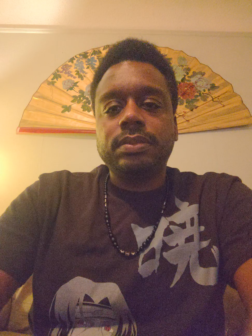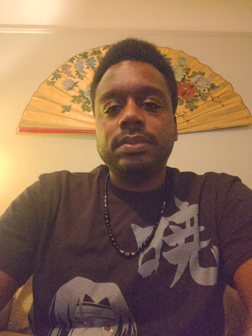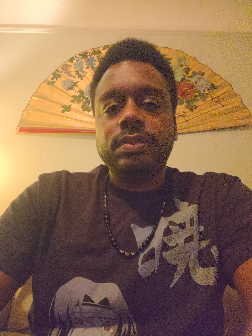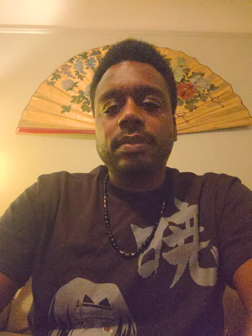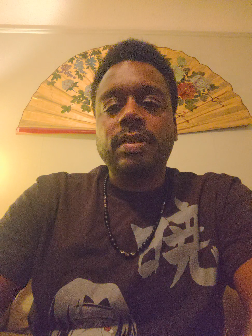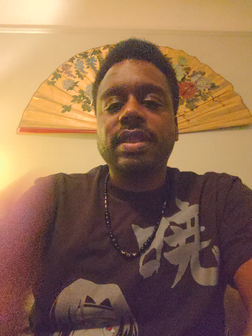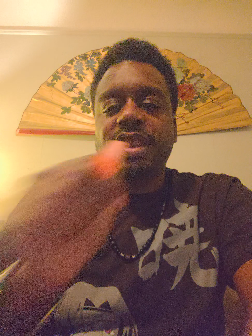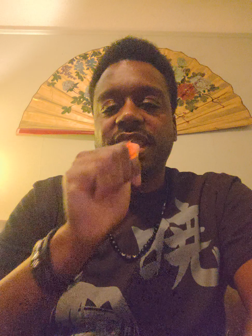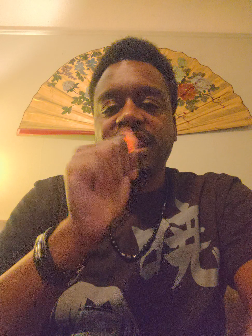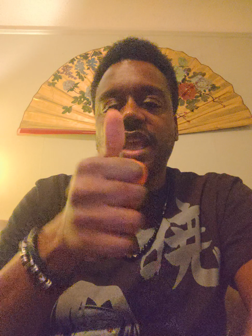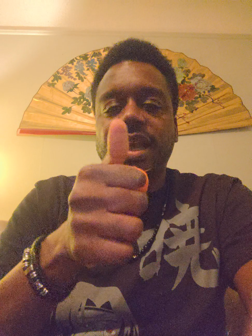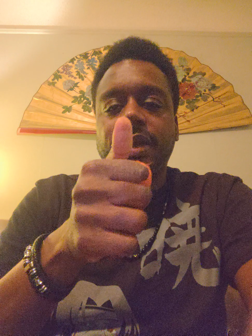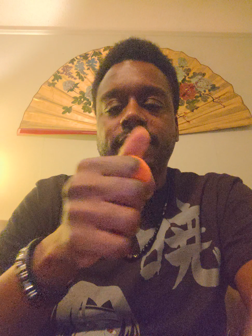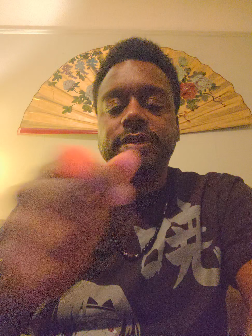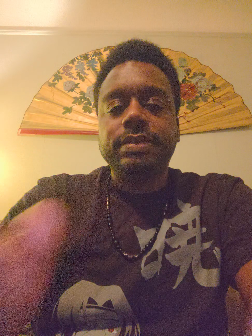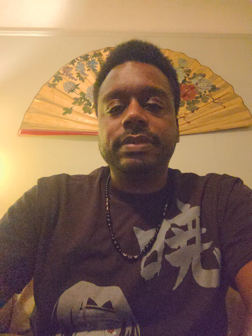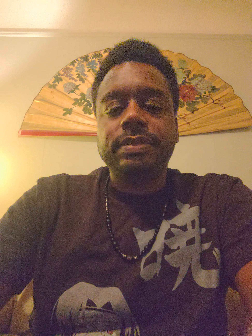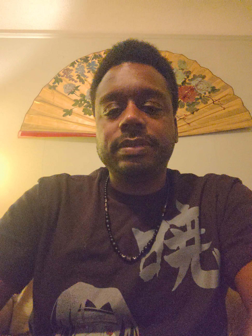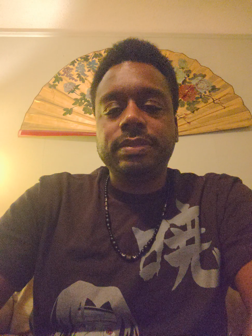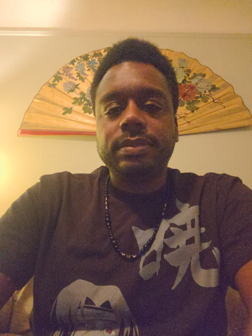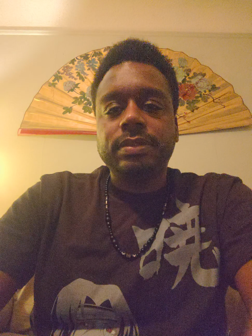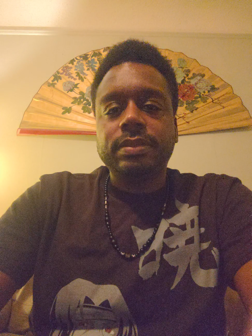nuts